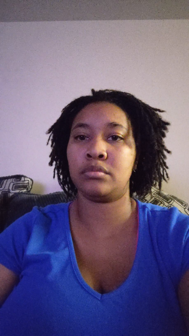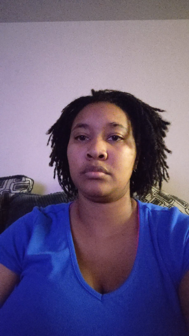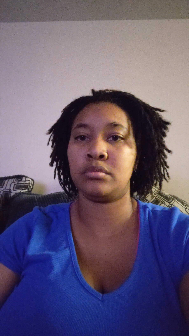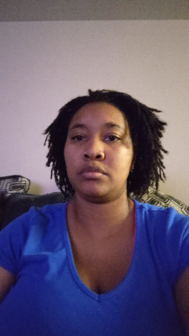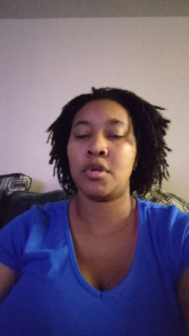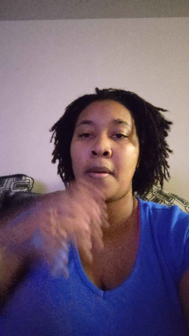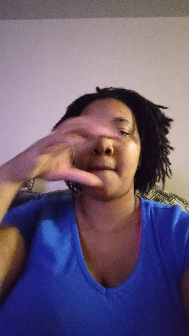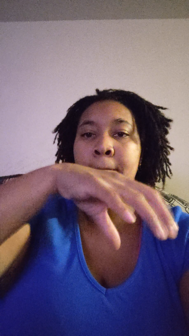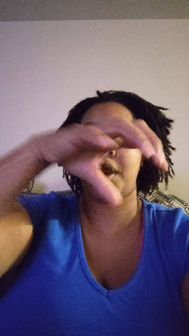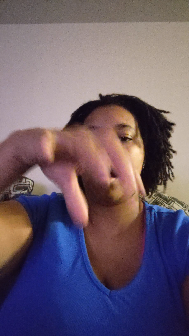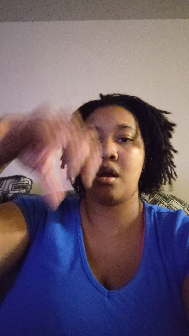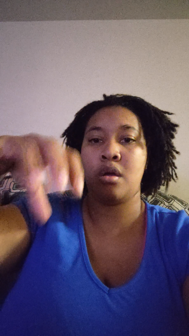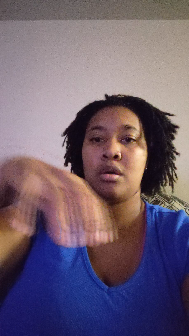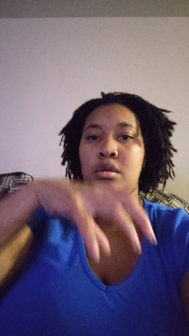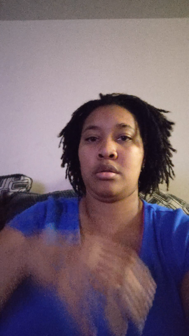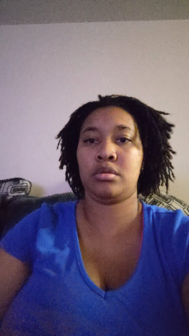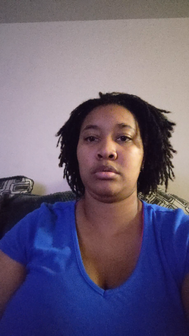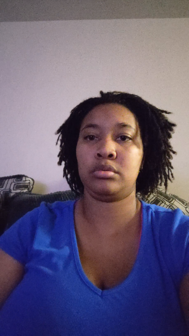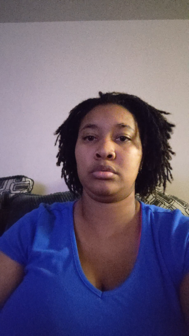block